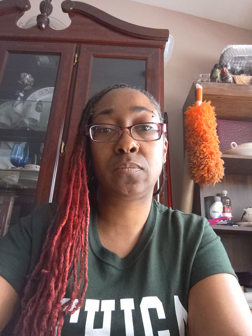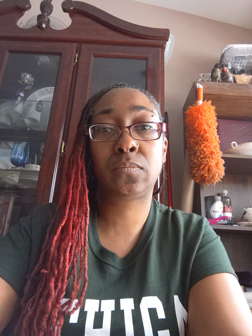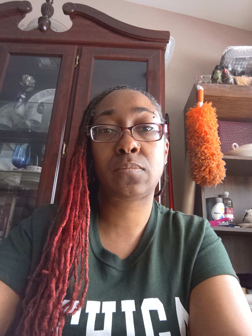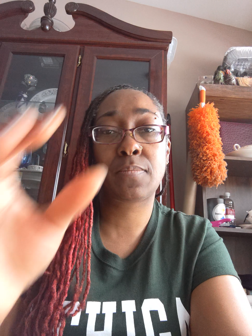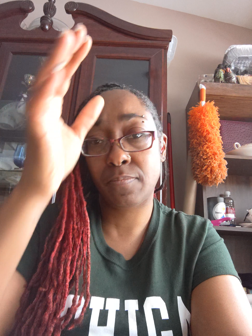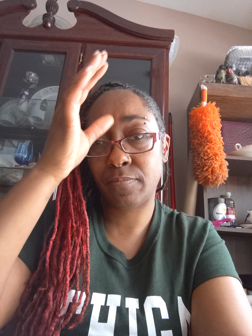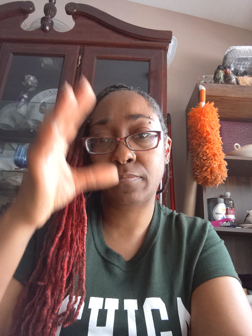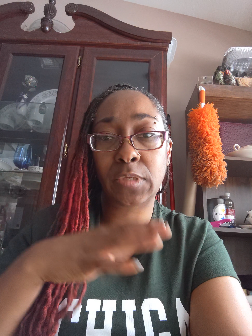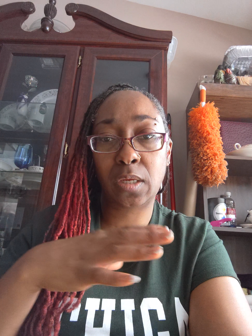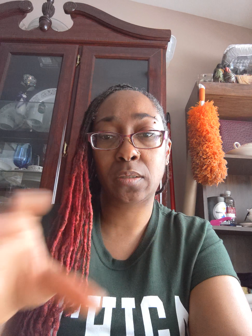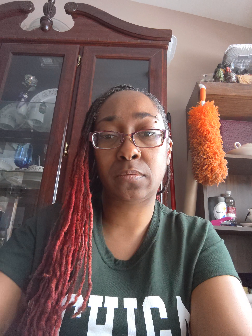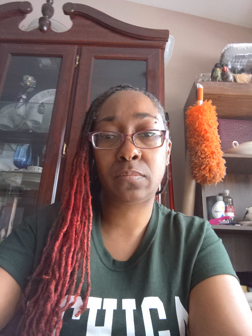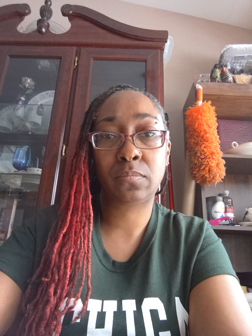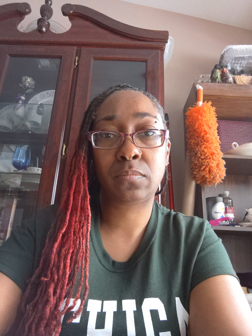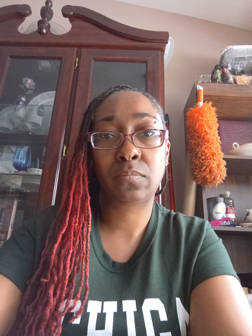man